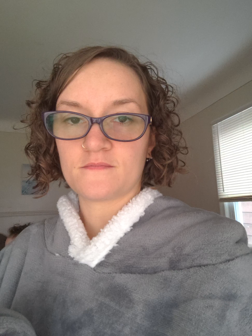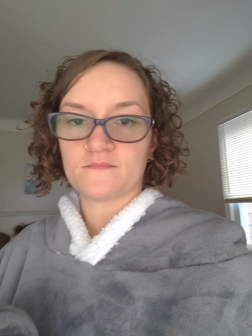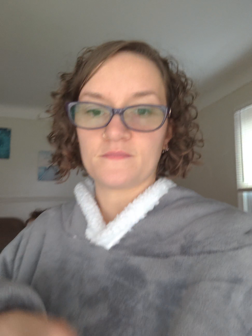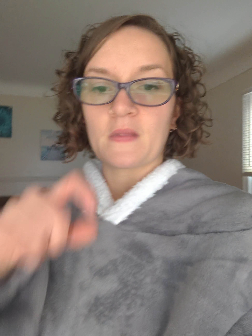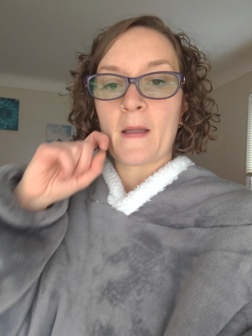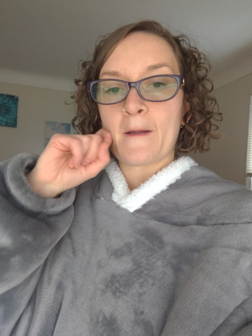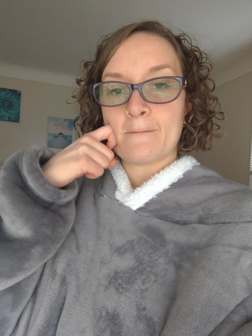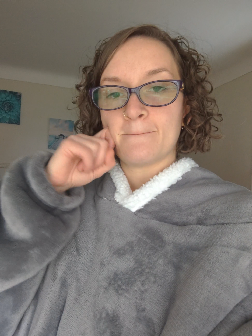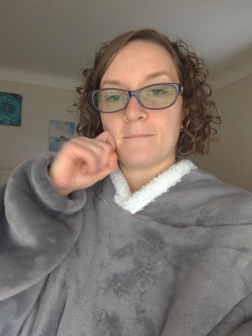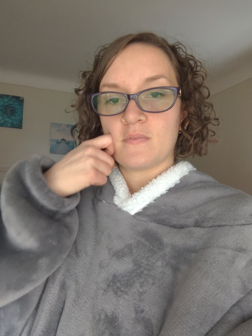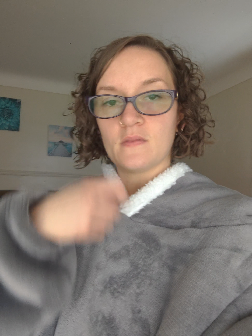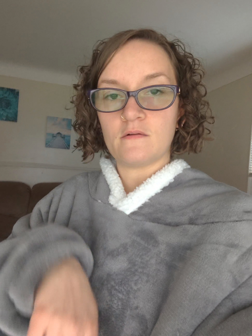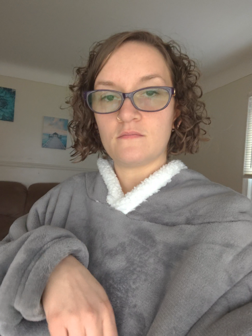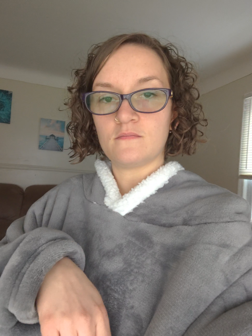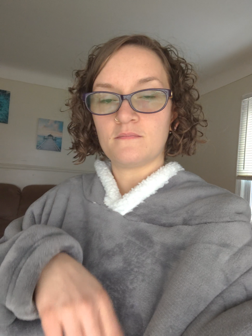apple